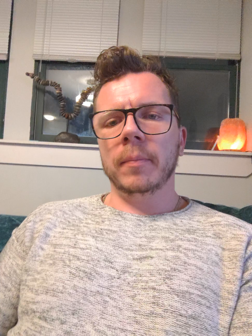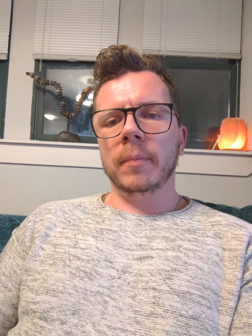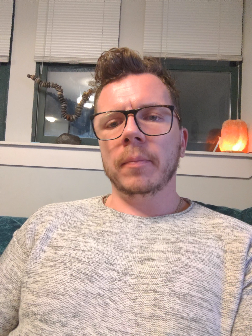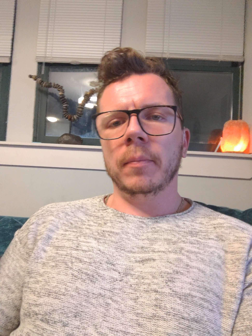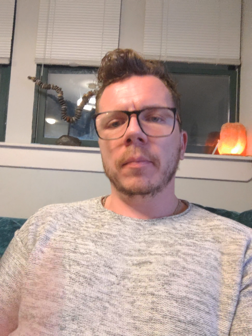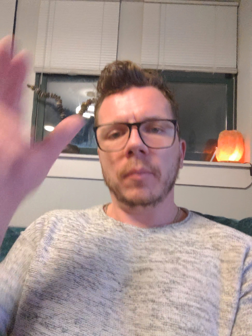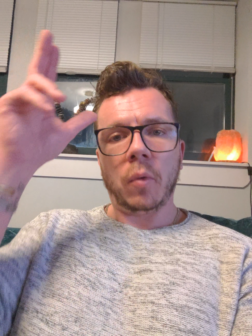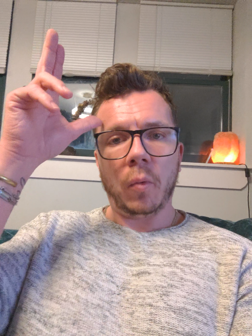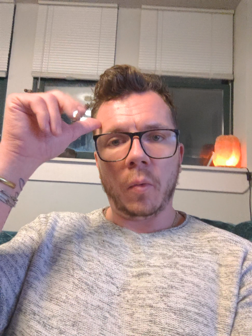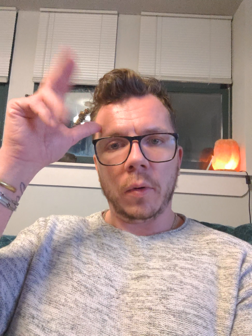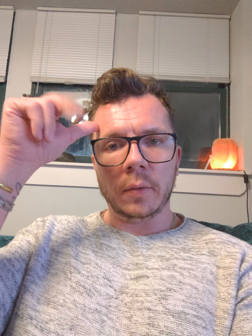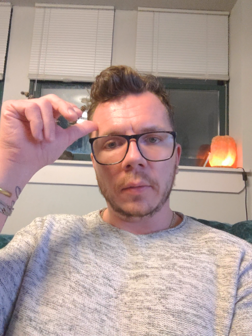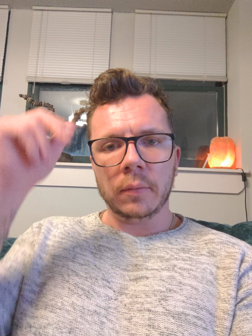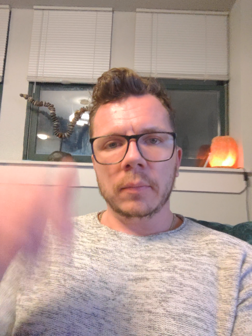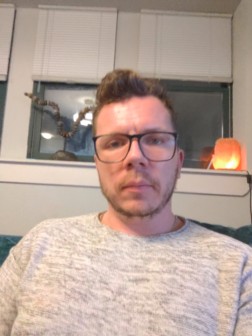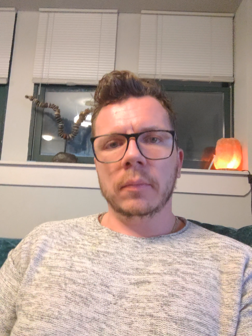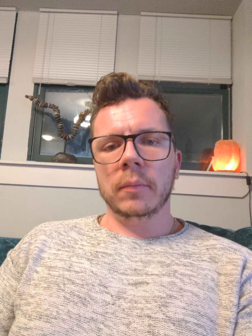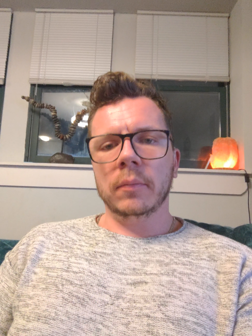horse